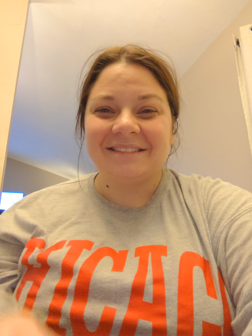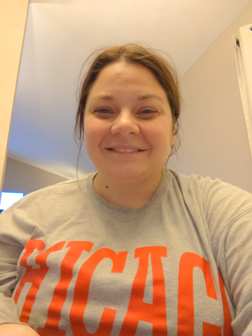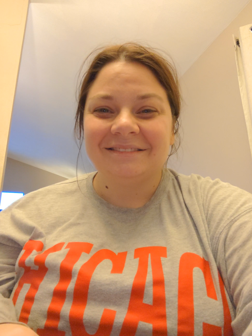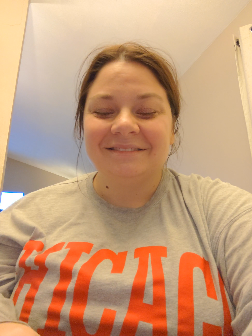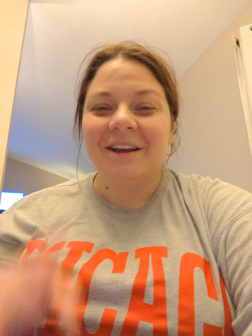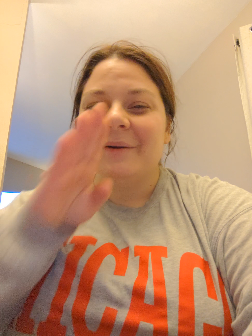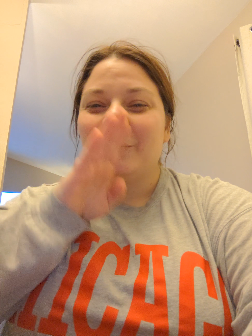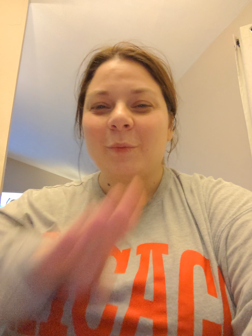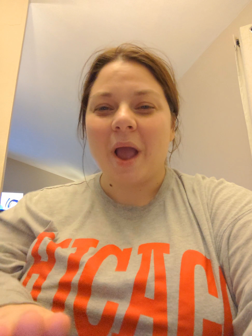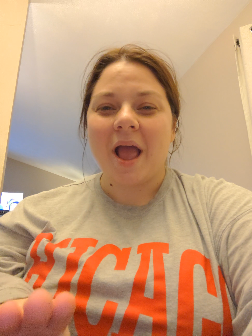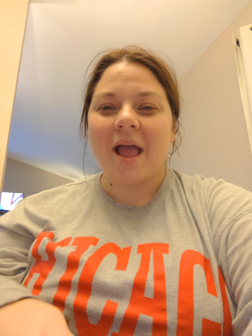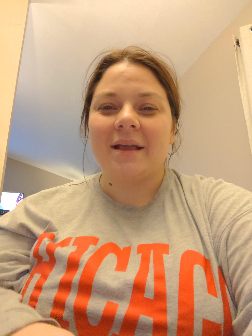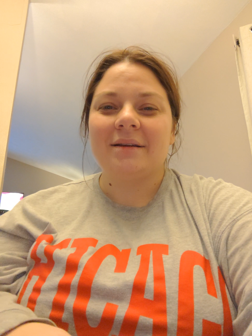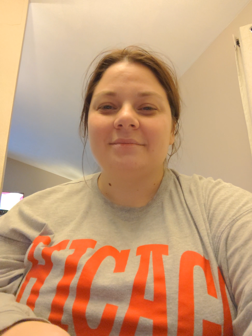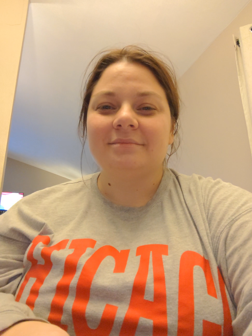quiet